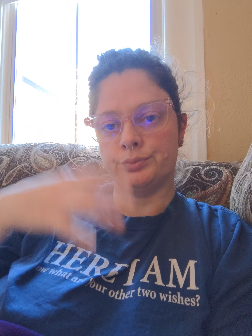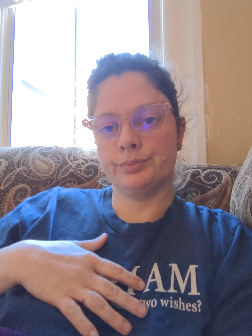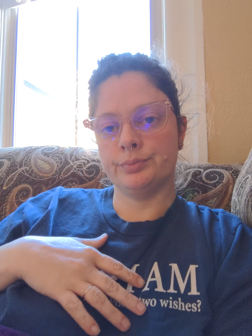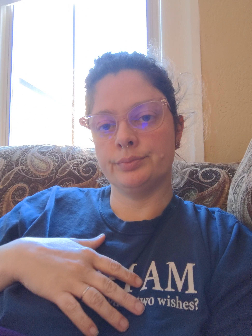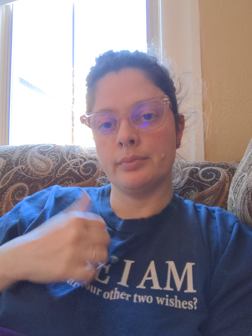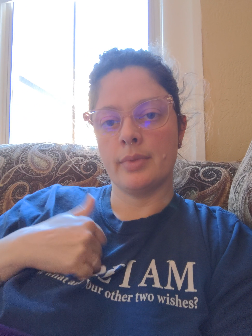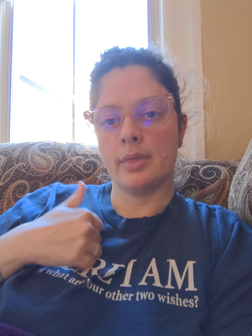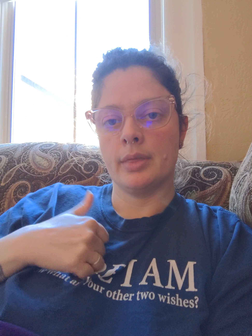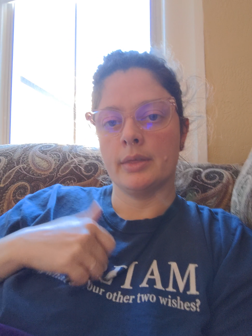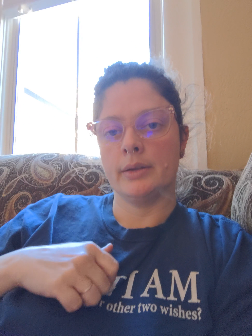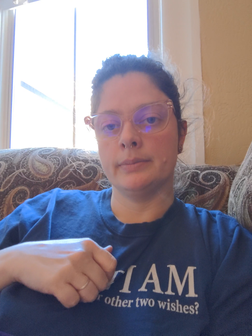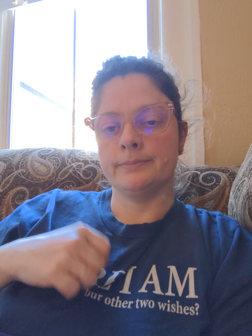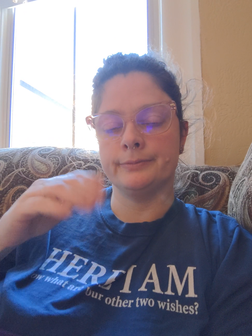bath